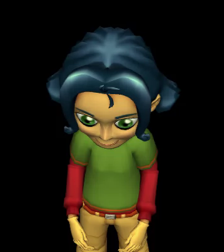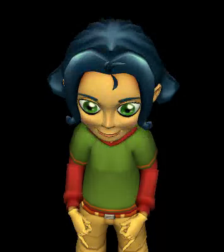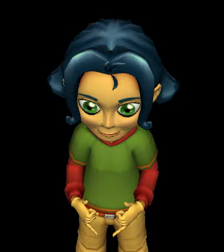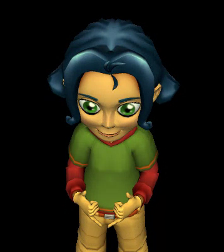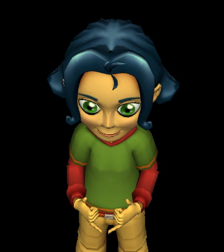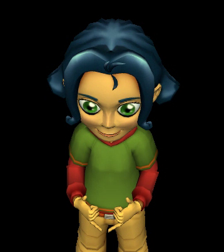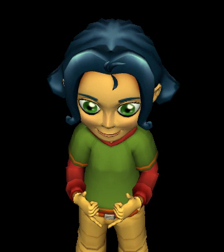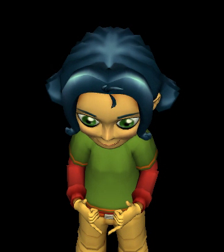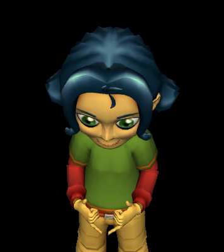هنا